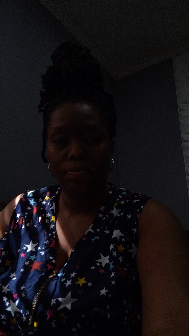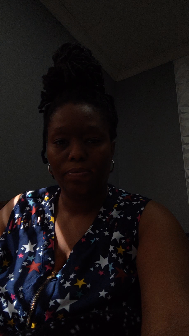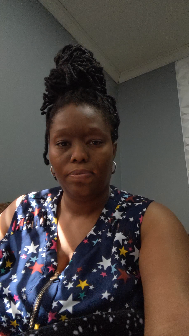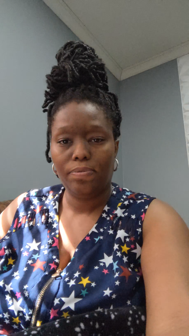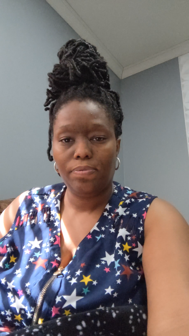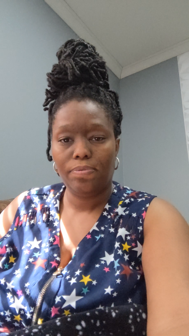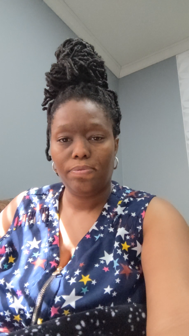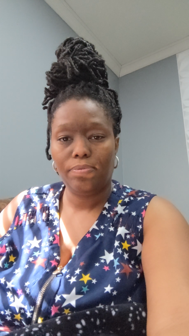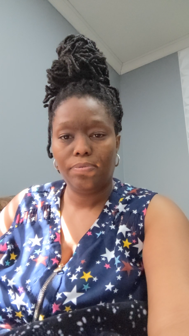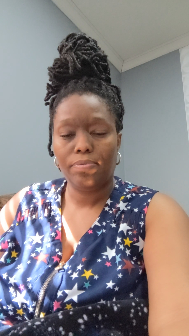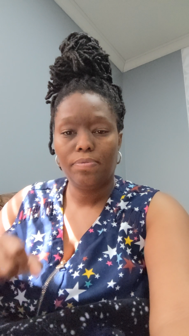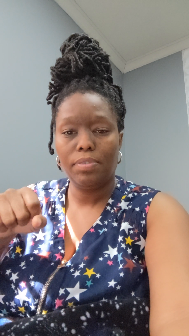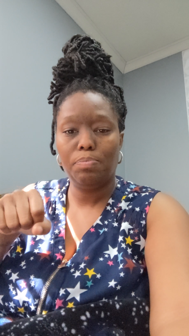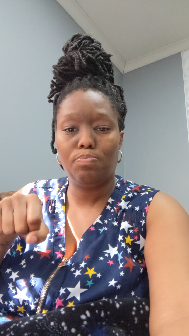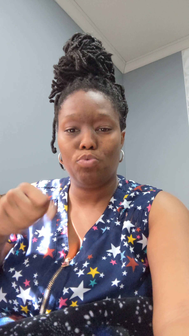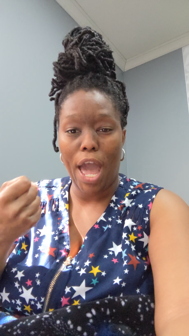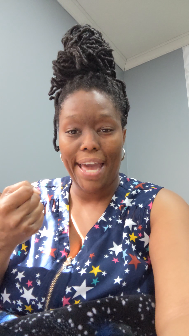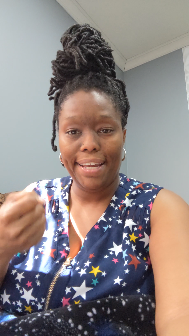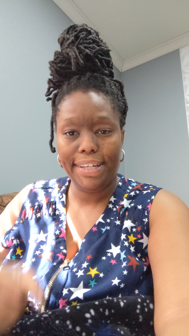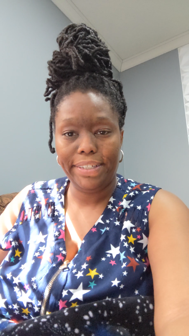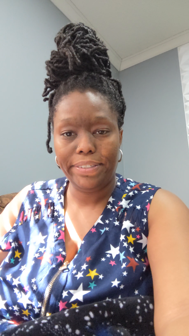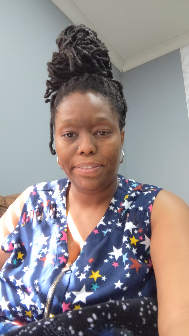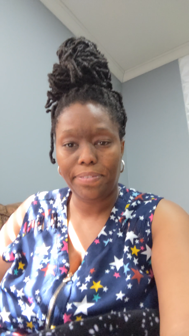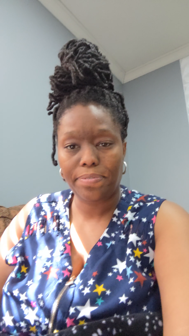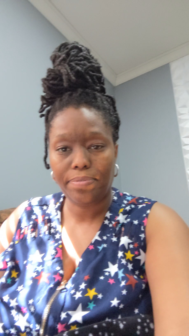break